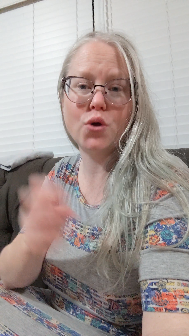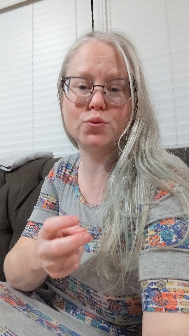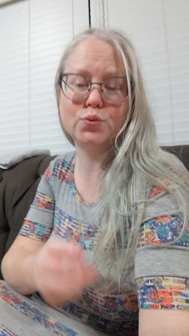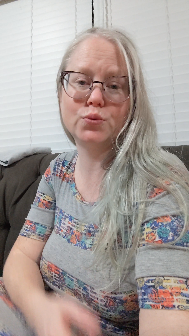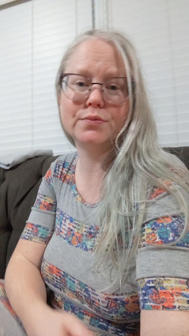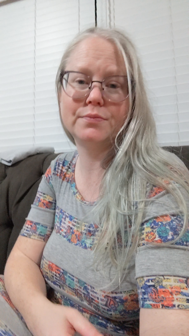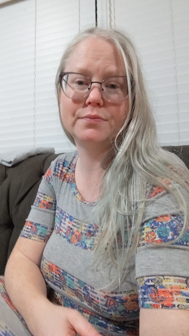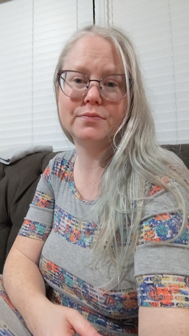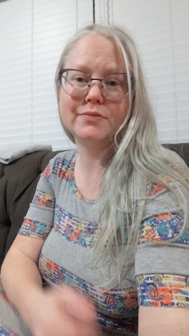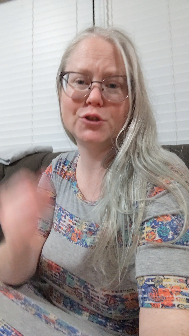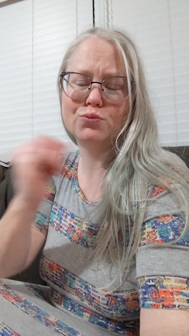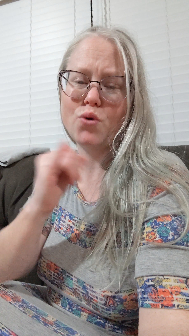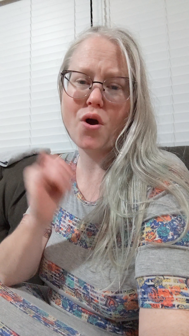draw